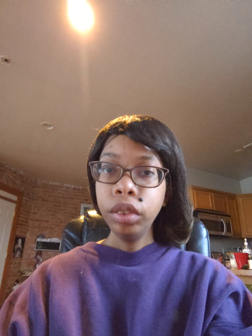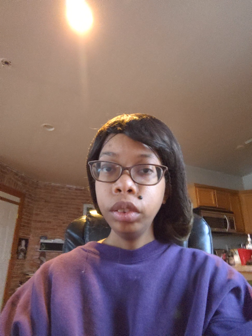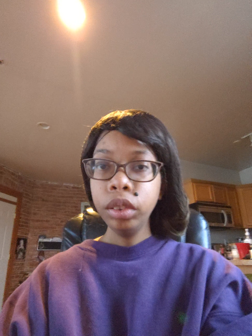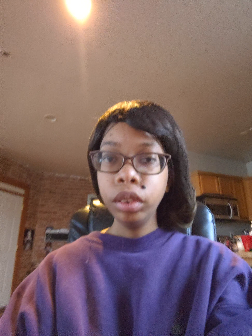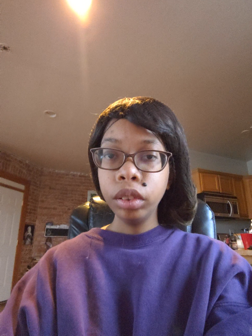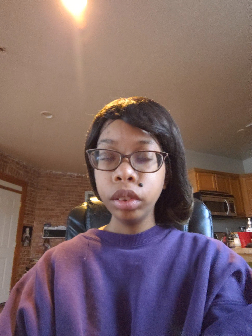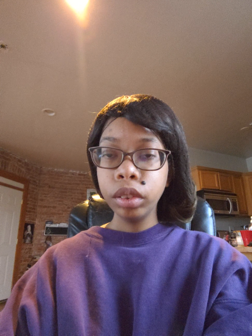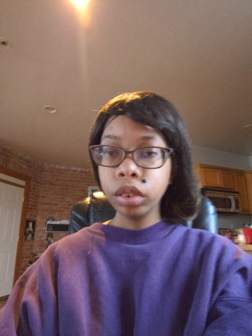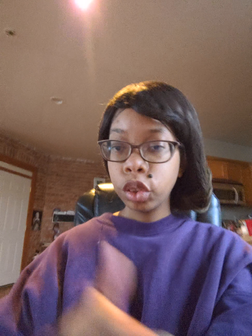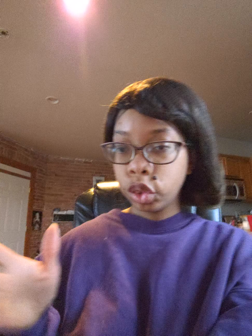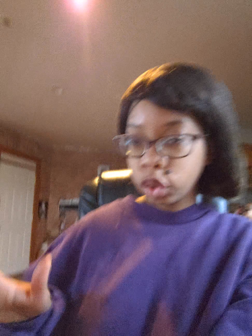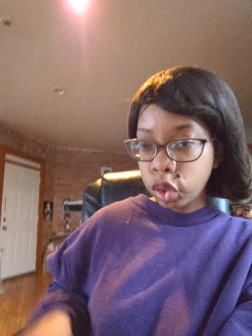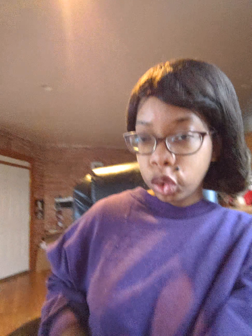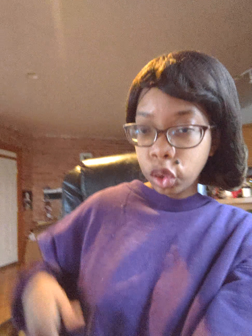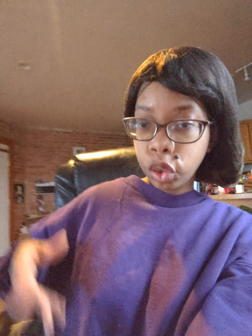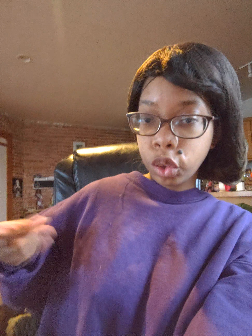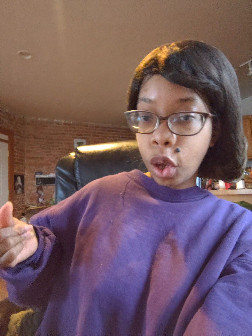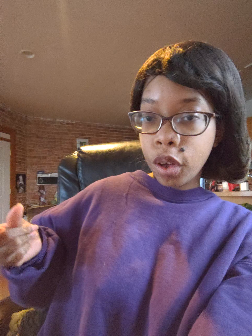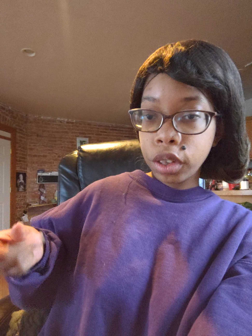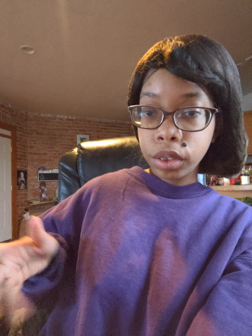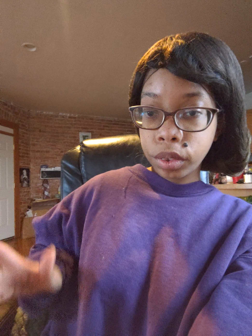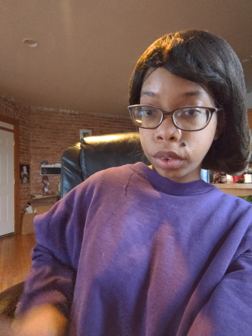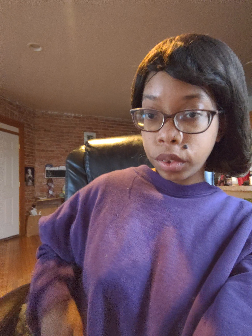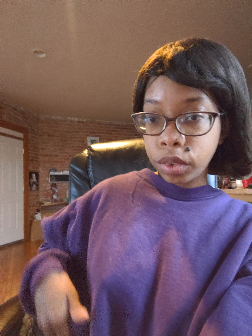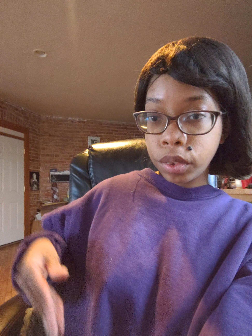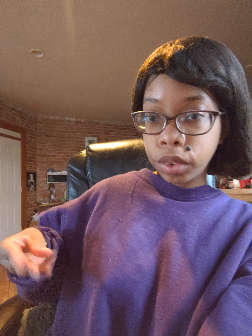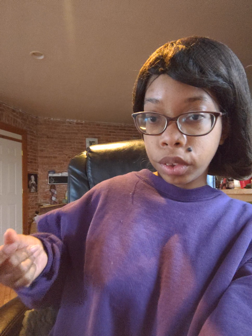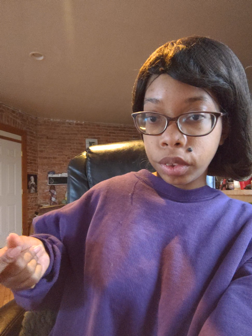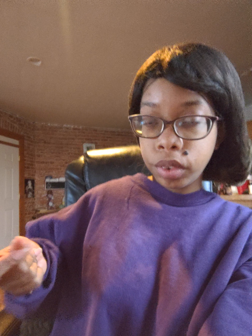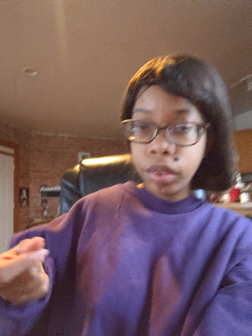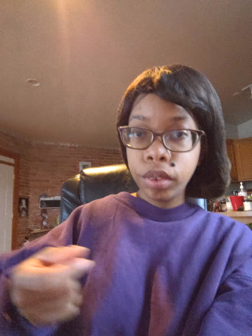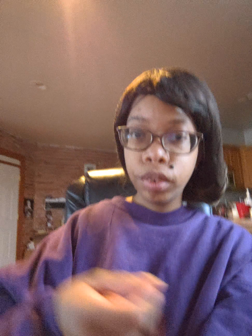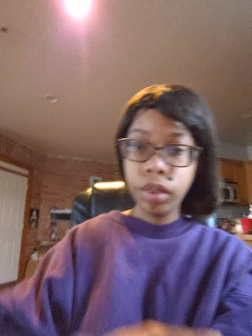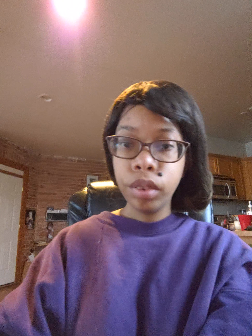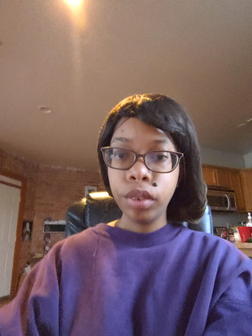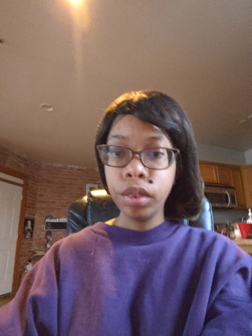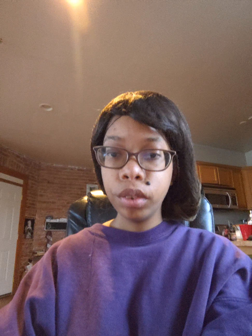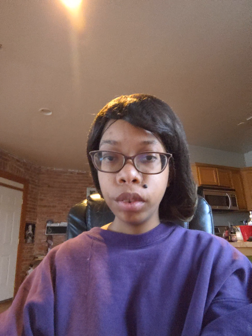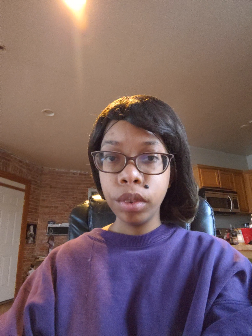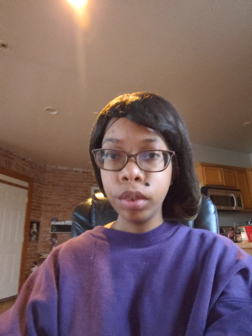dog